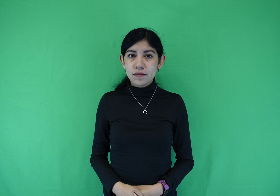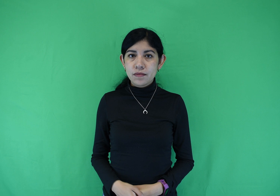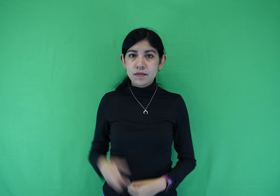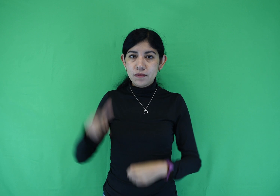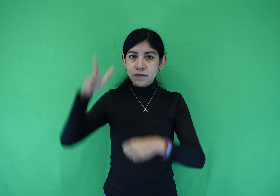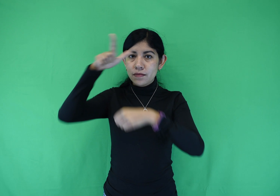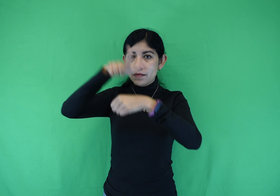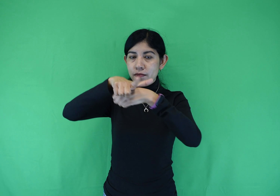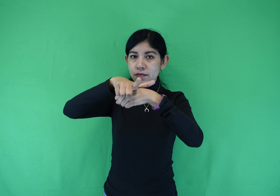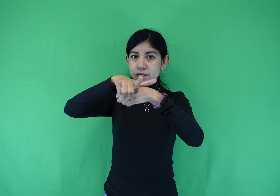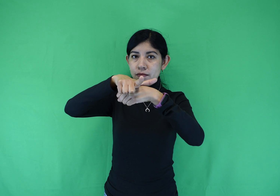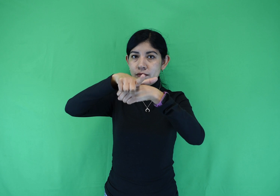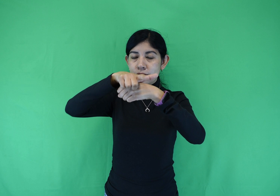especial